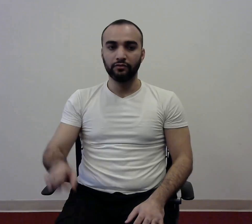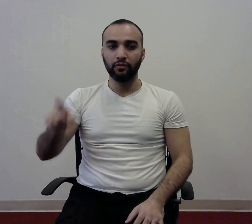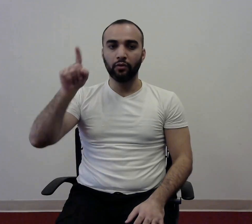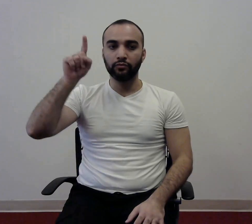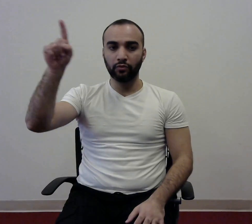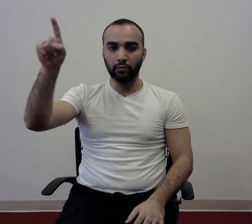O